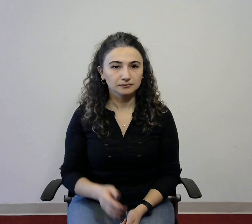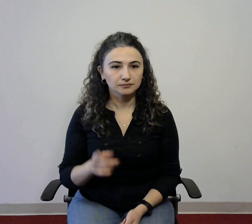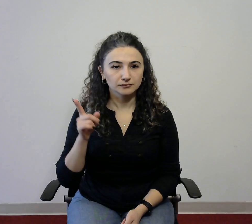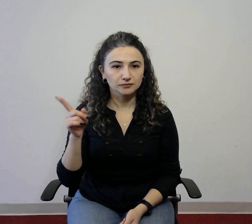O